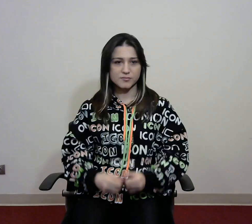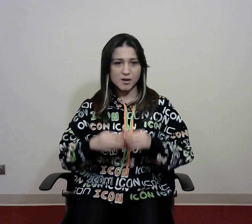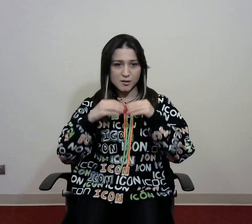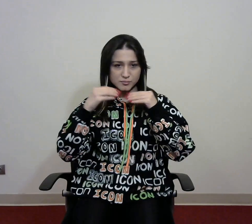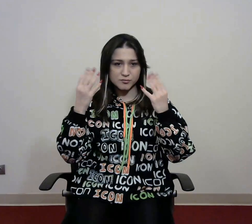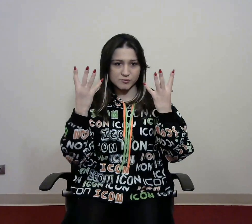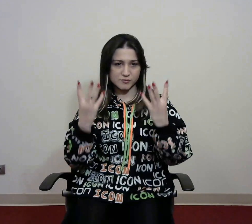ad günü